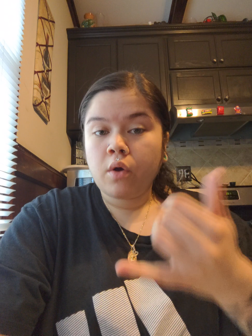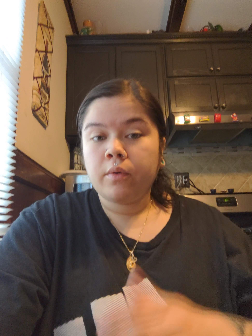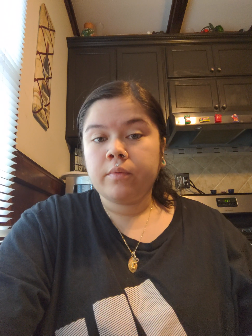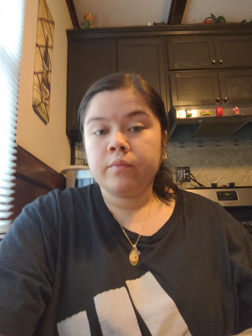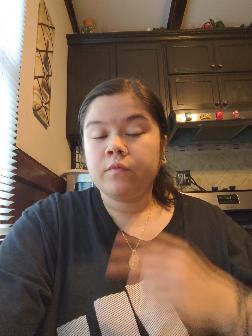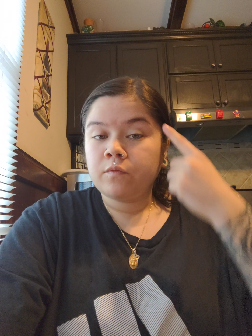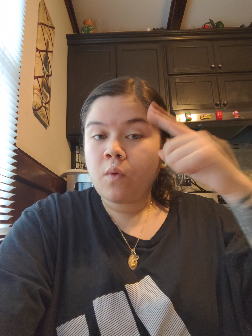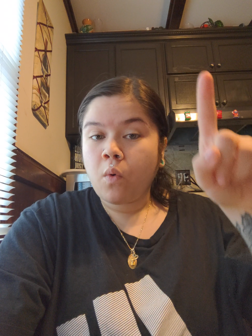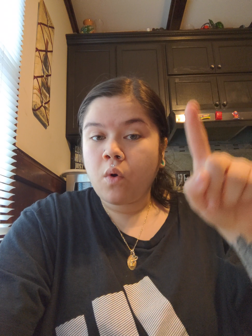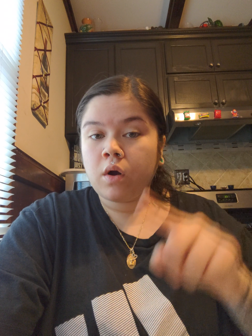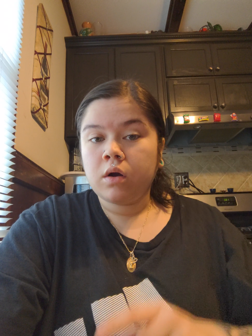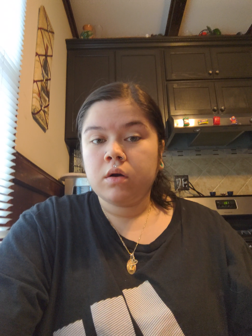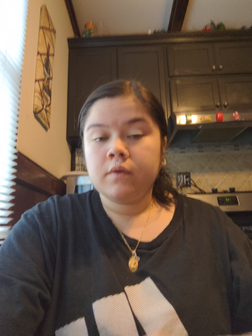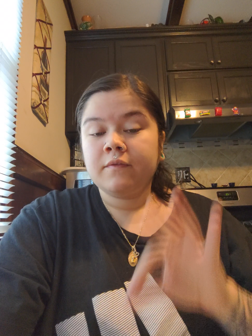for